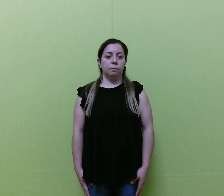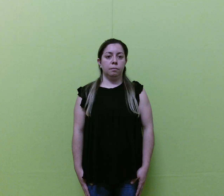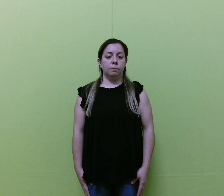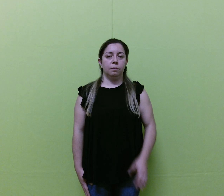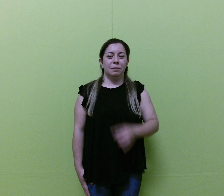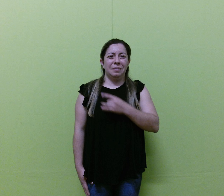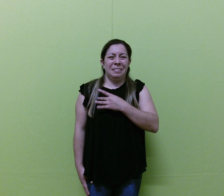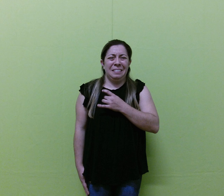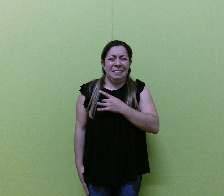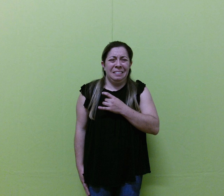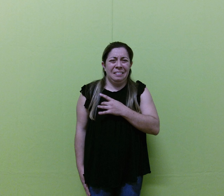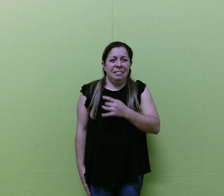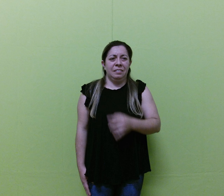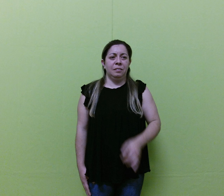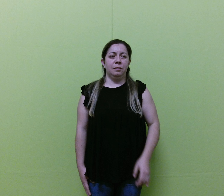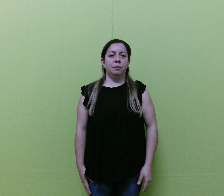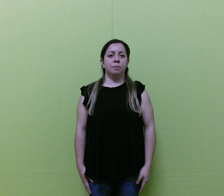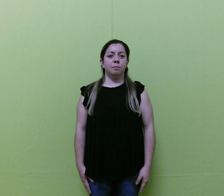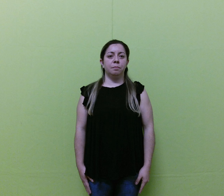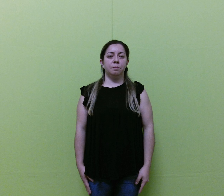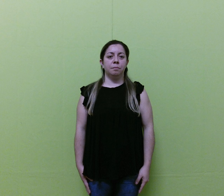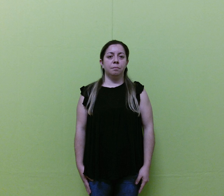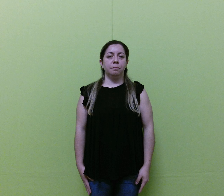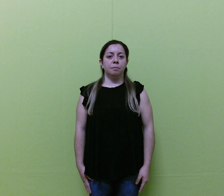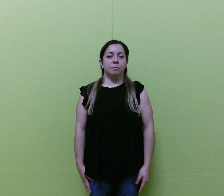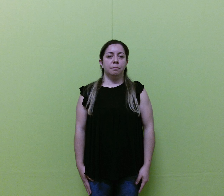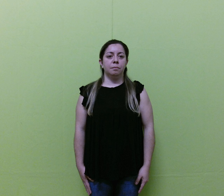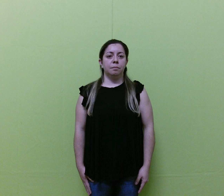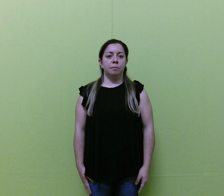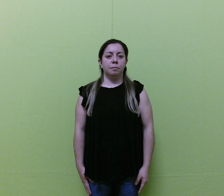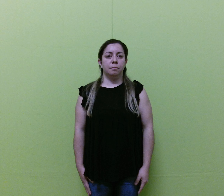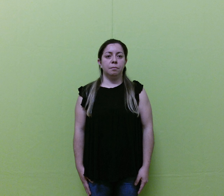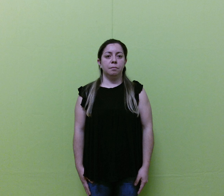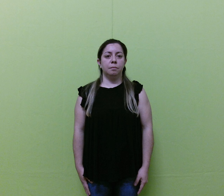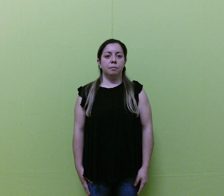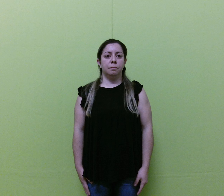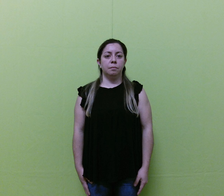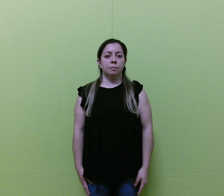medo